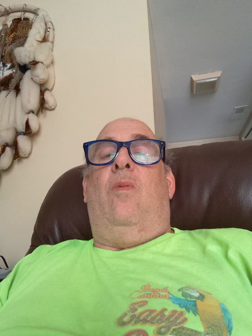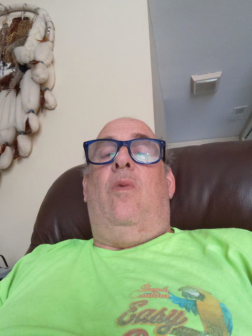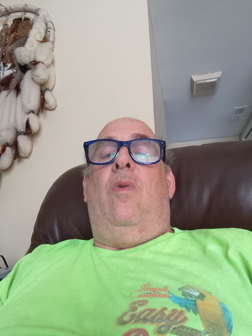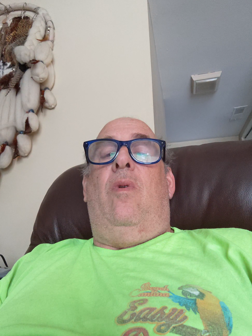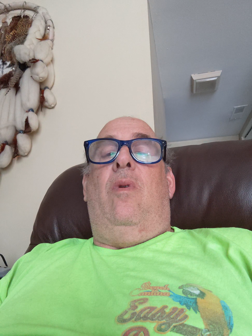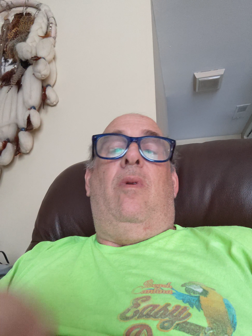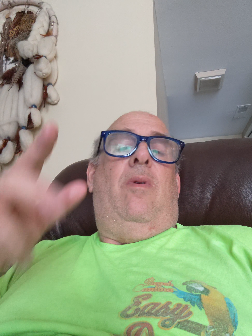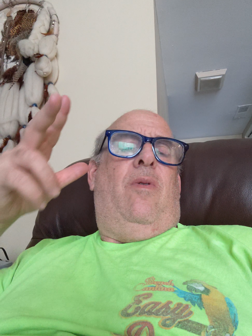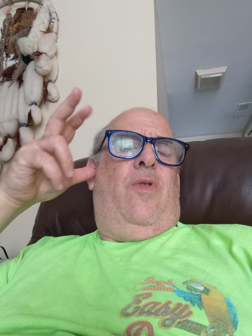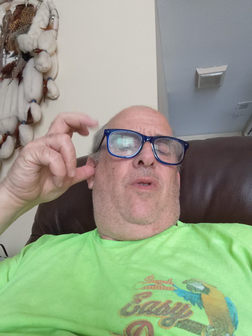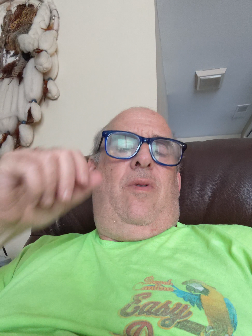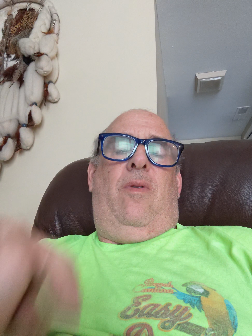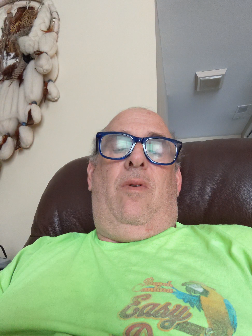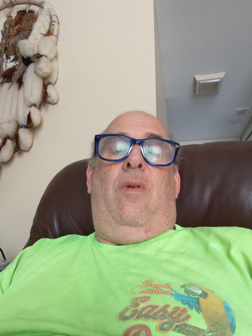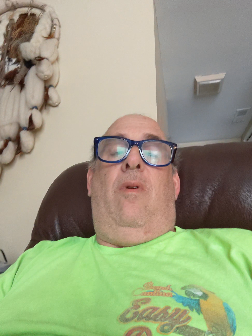hear